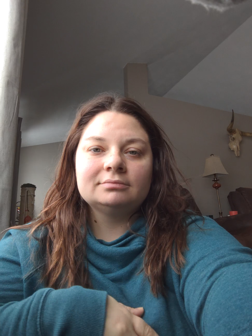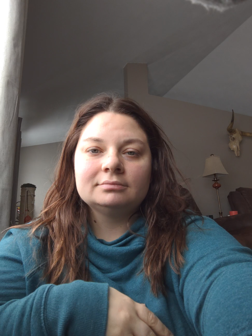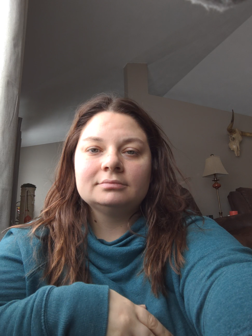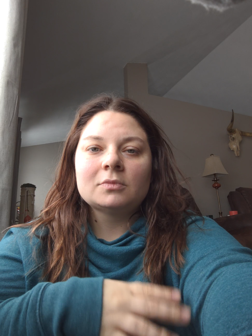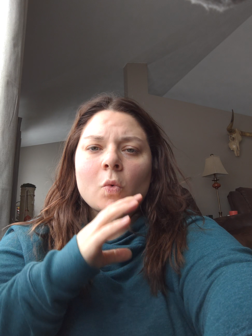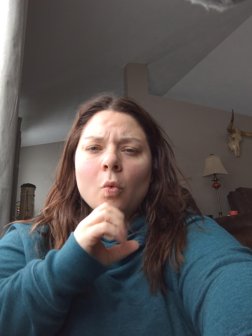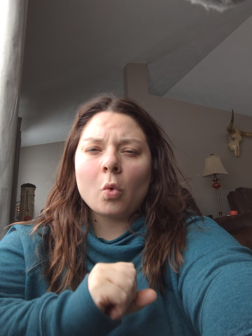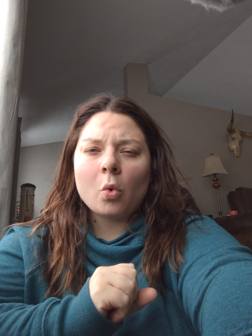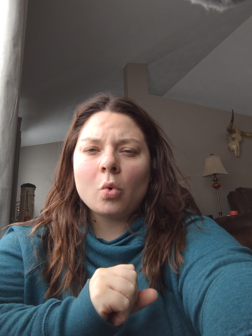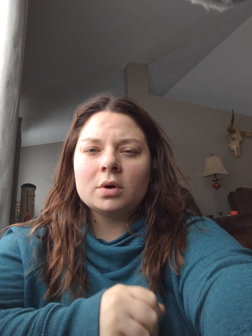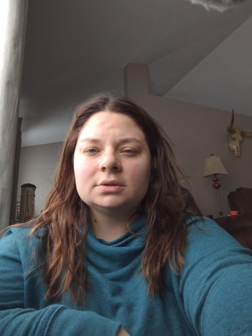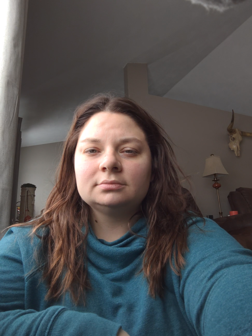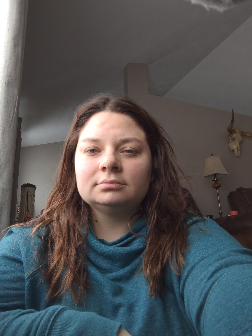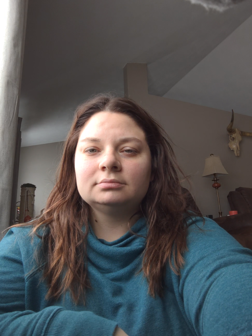old